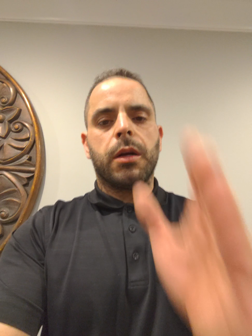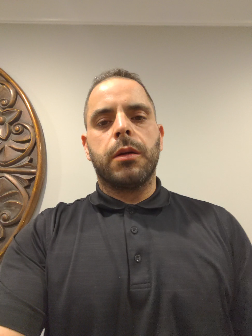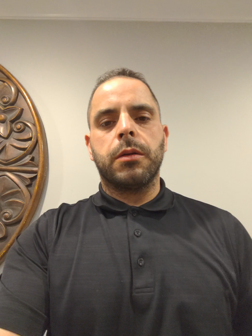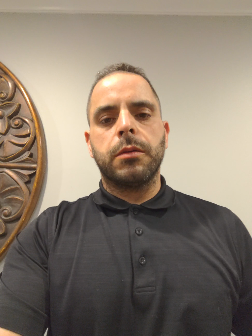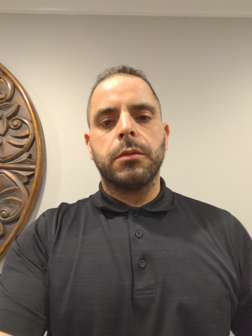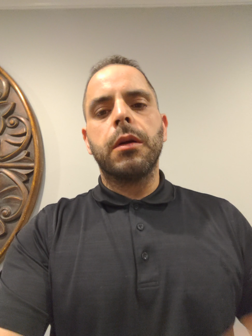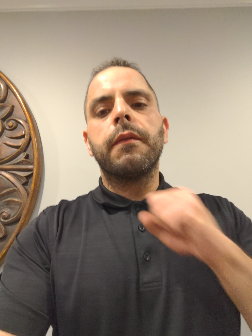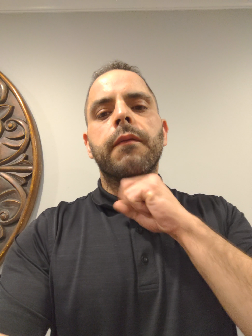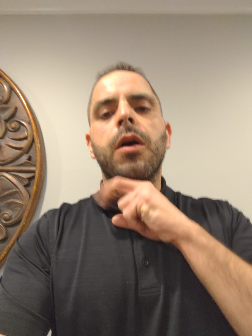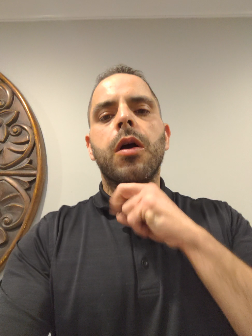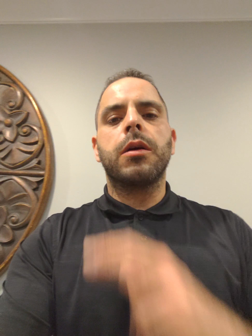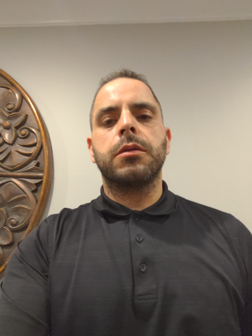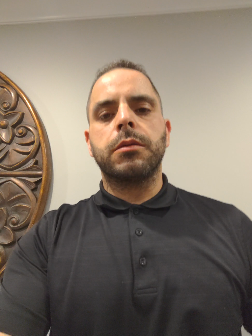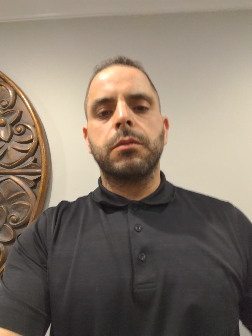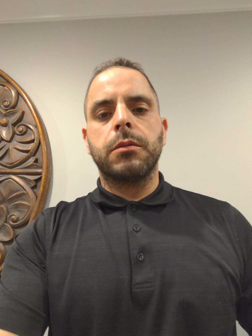frog